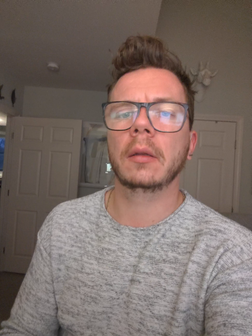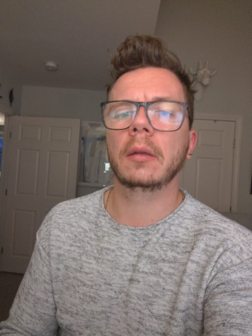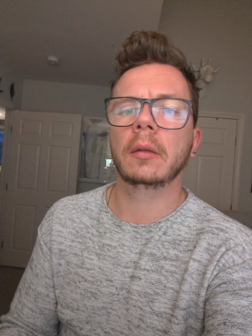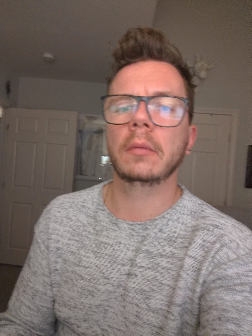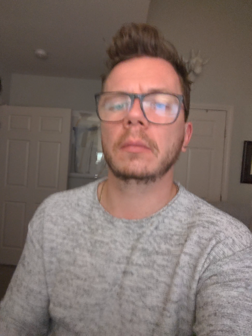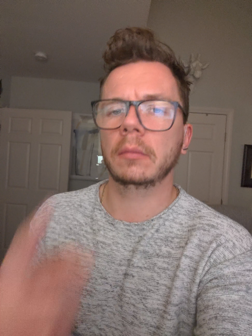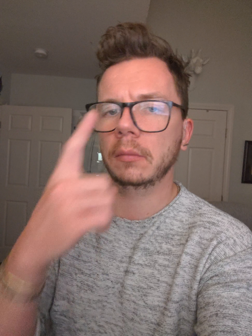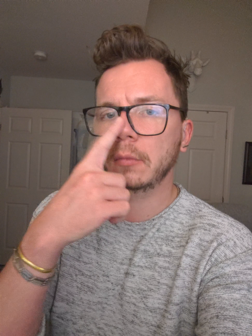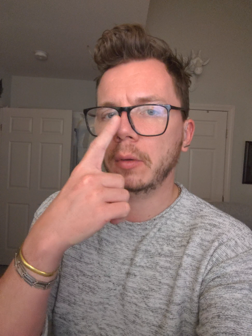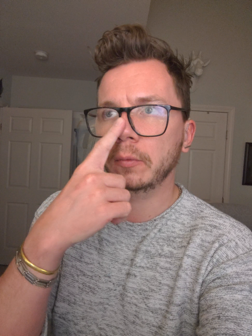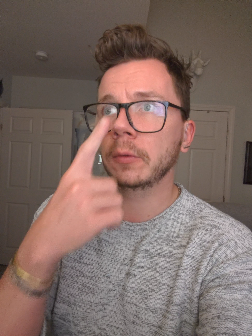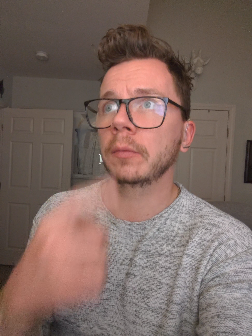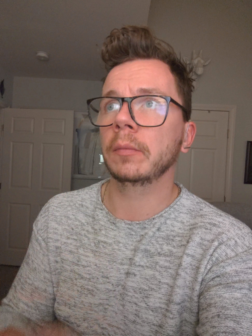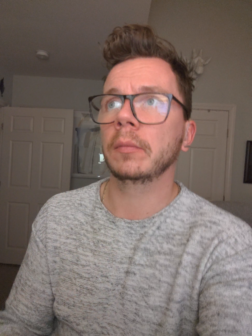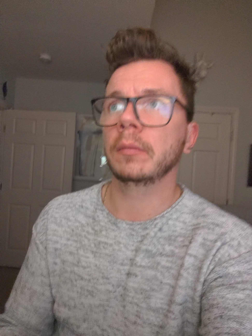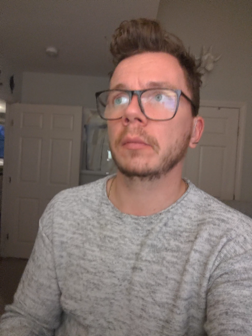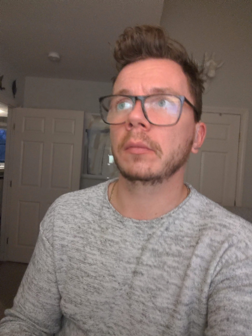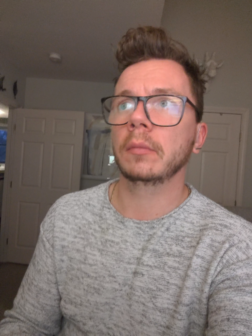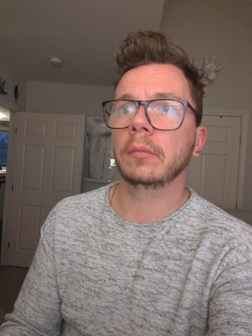nose